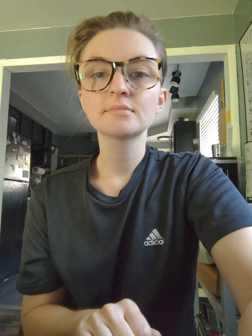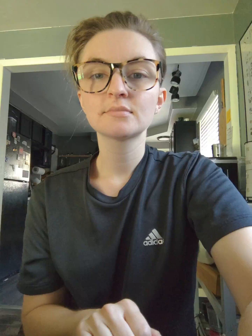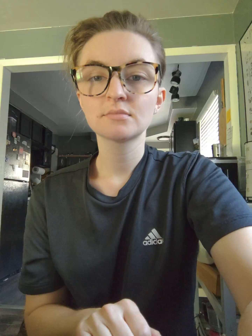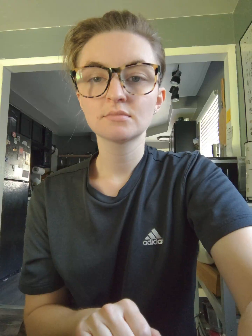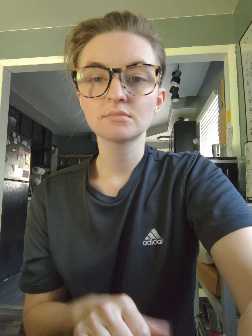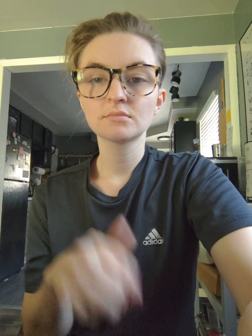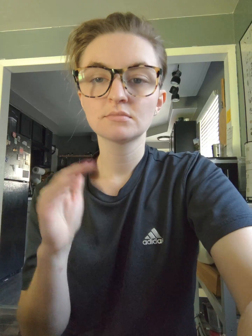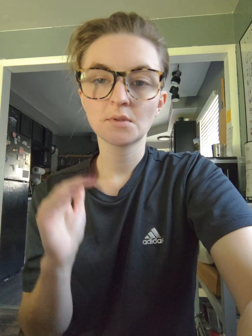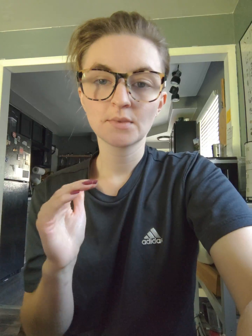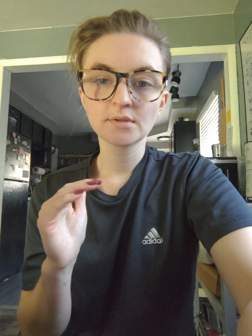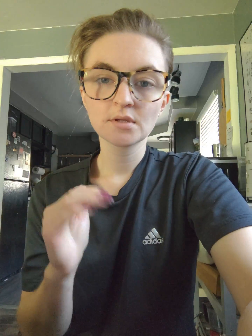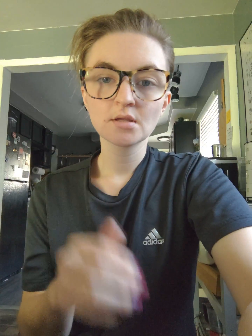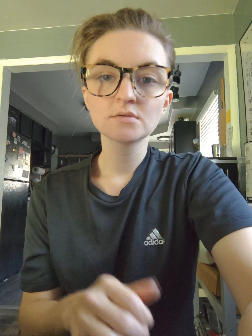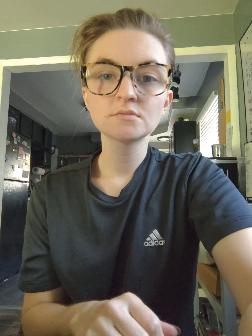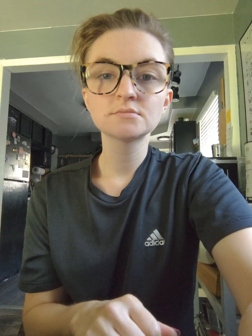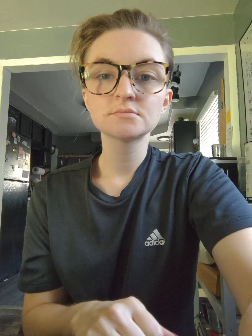little